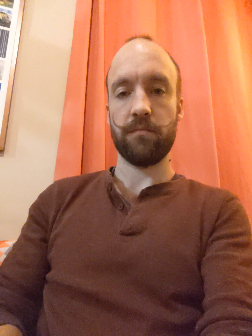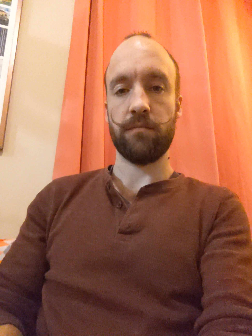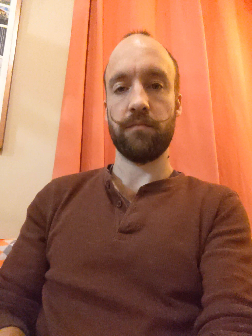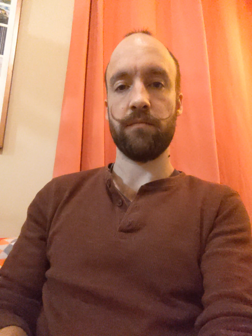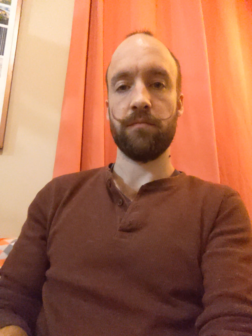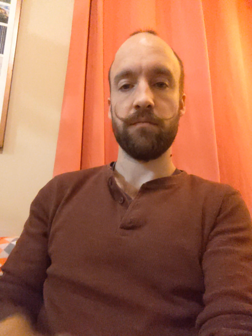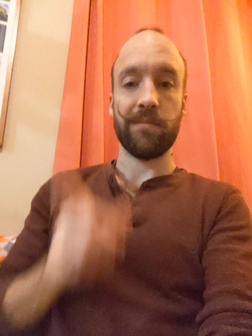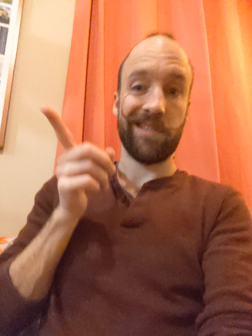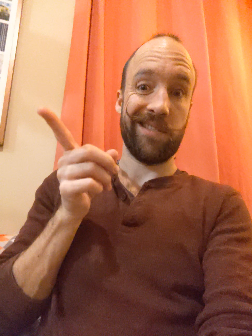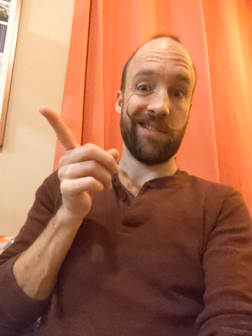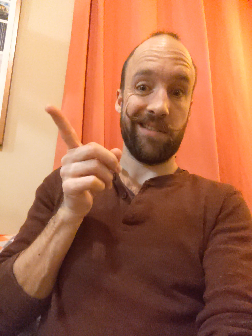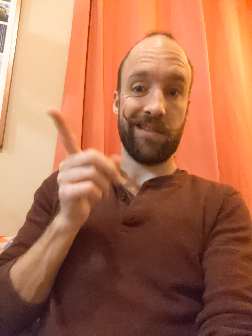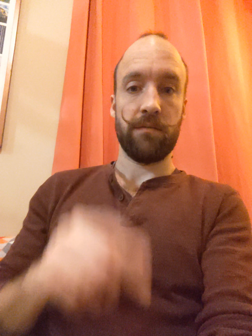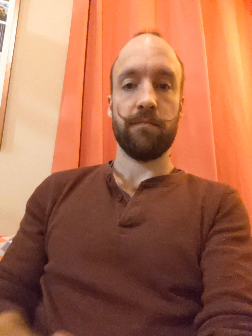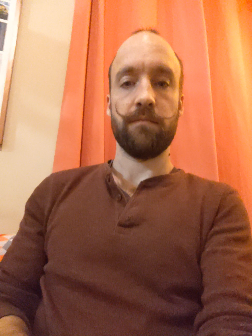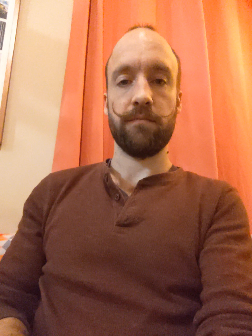he/she/it